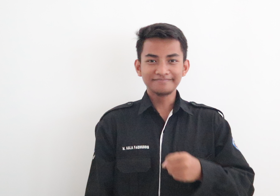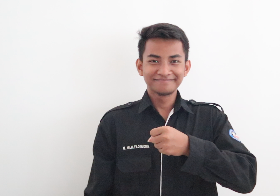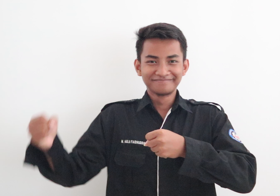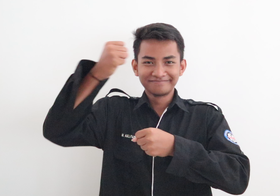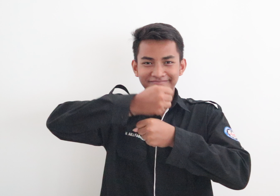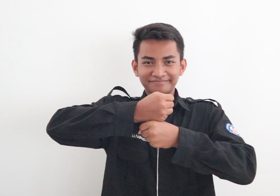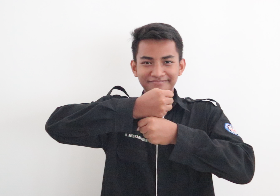G